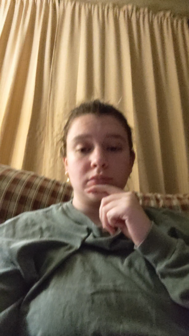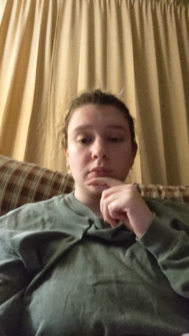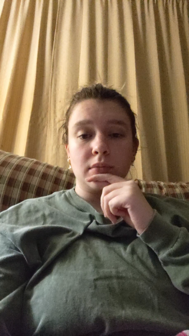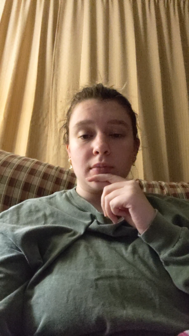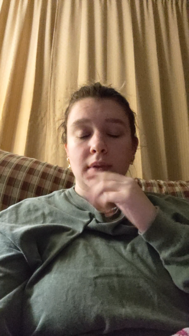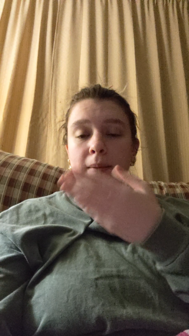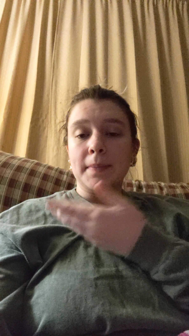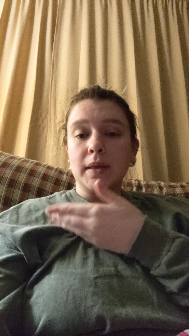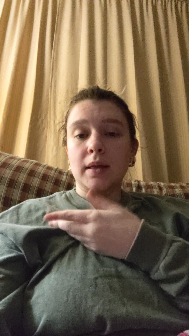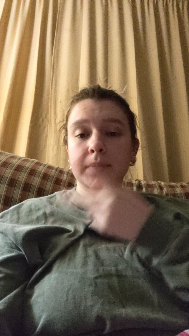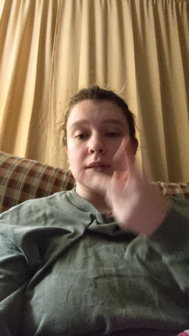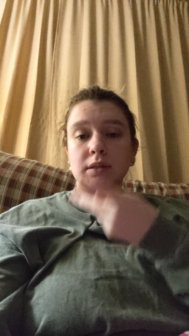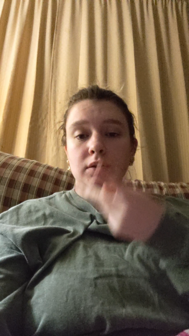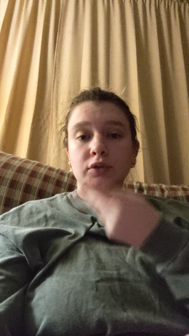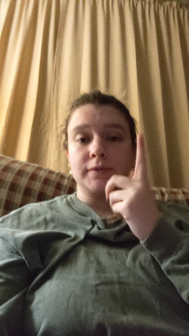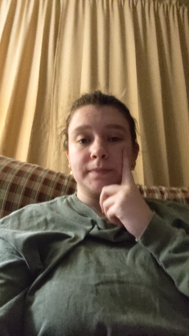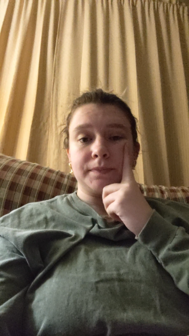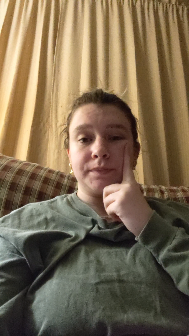babysitter